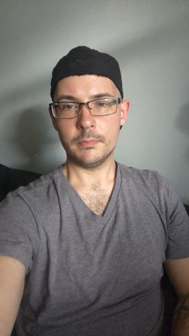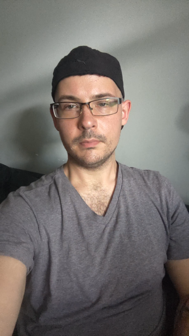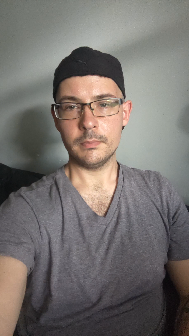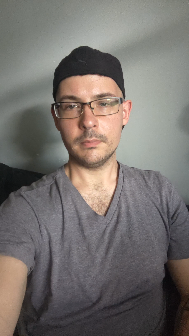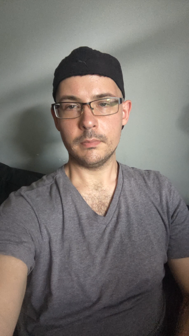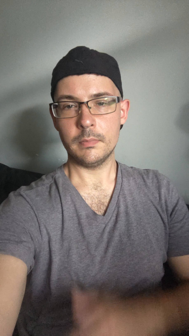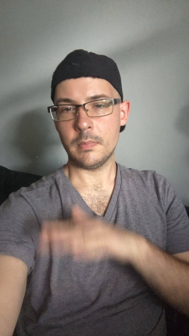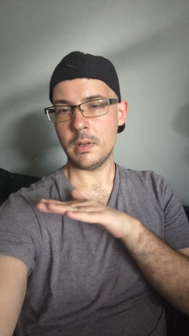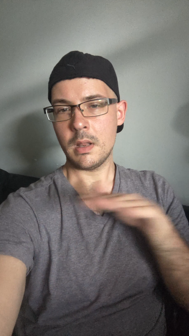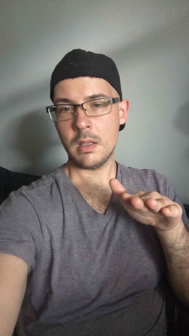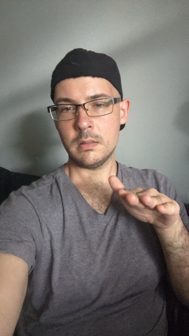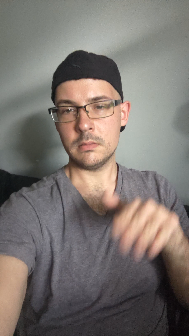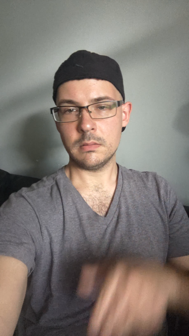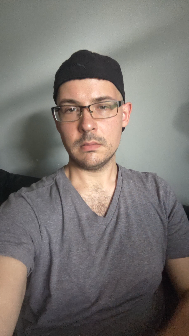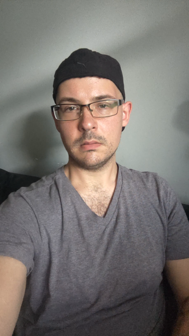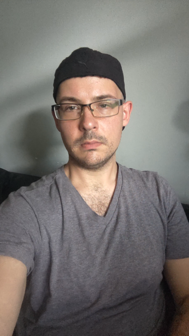nice